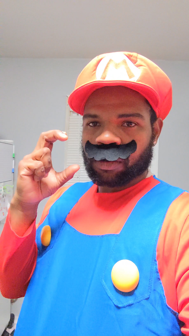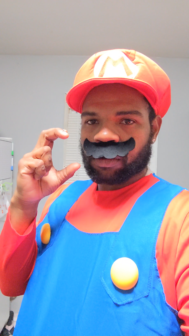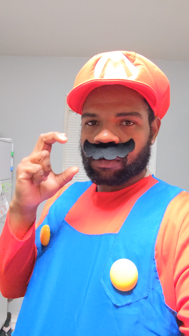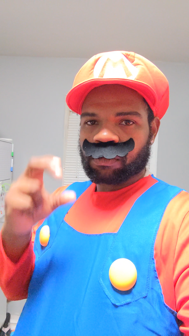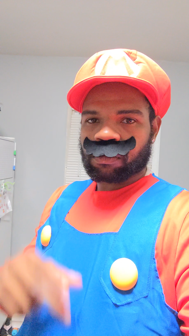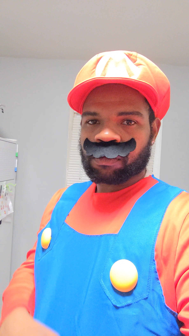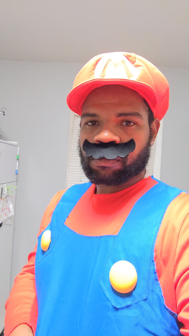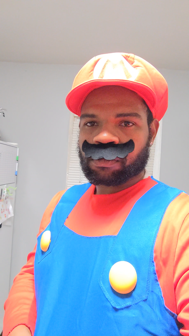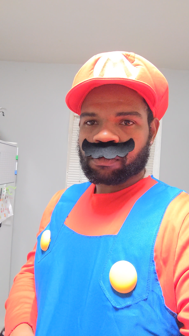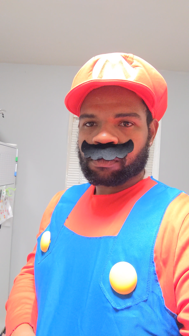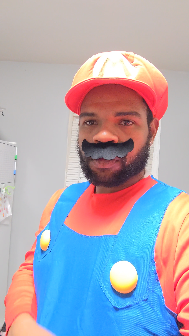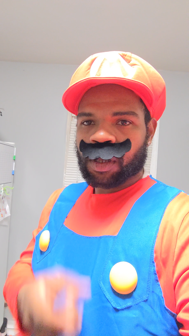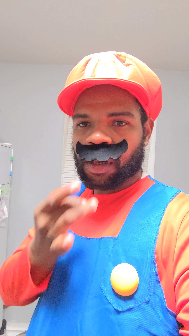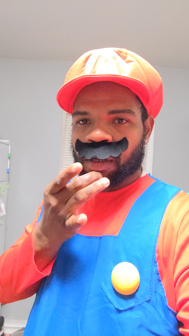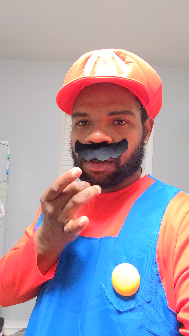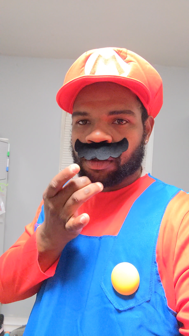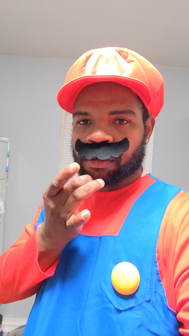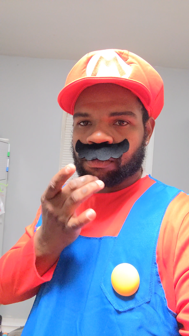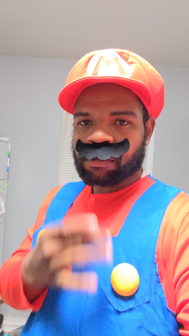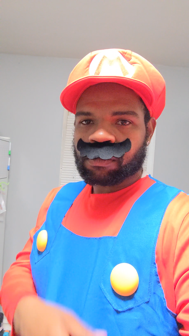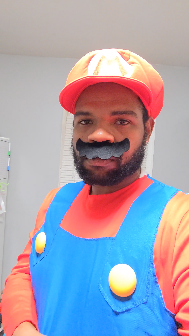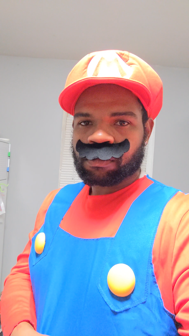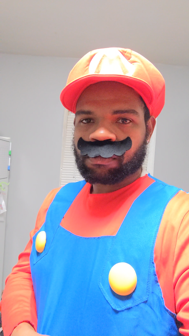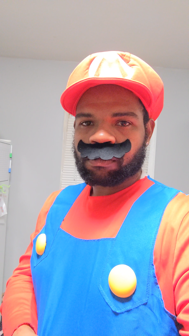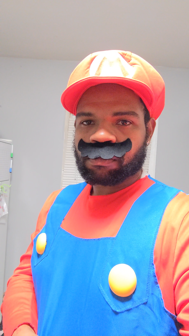light bulb